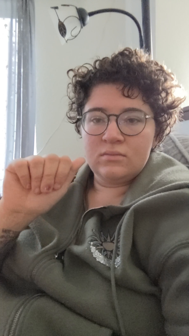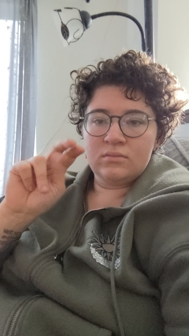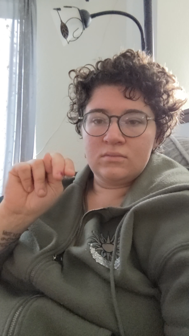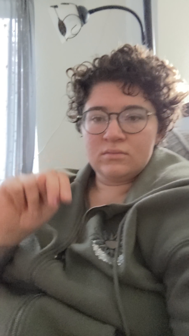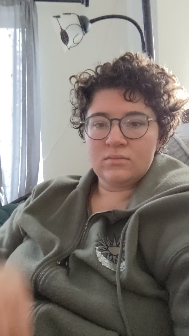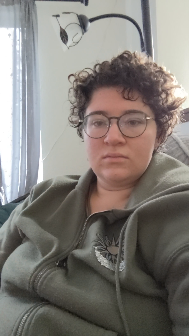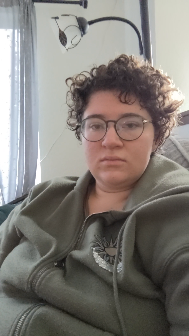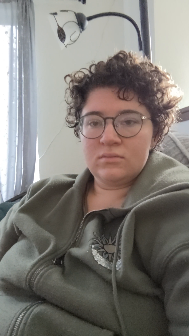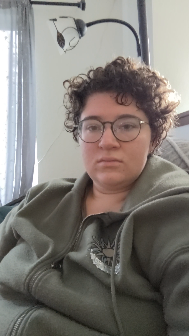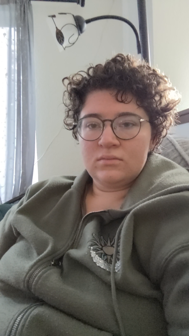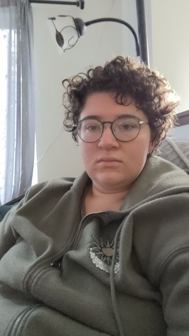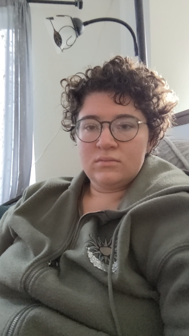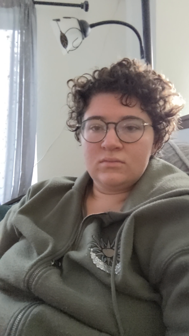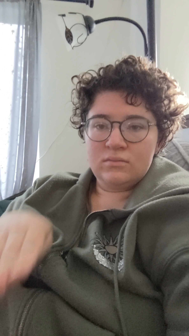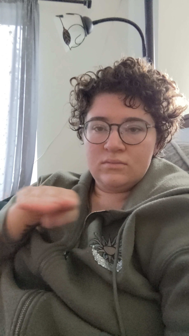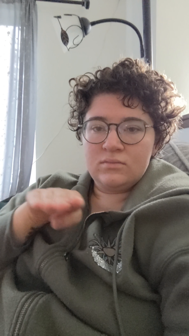boots